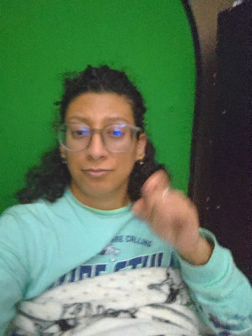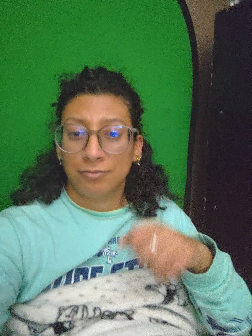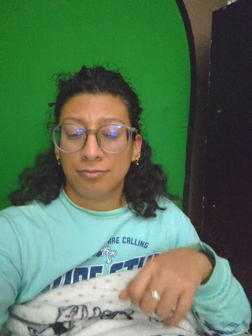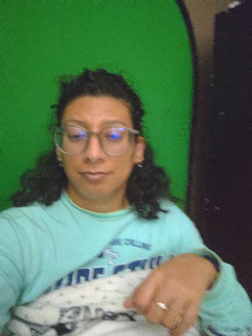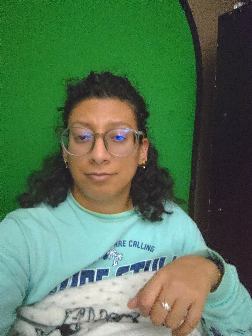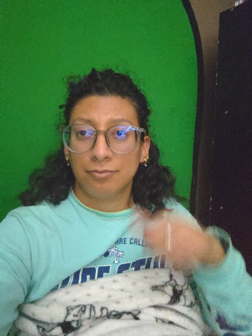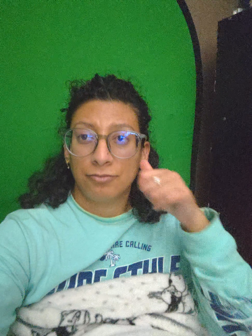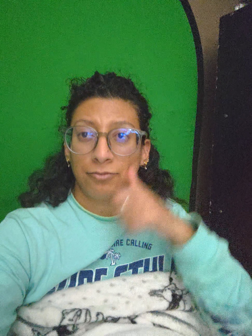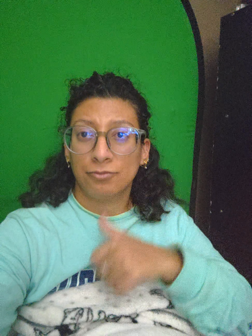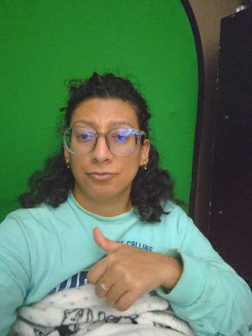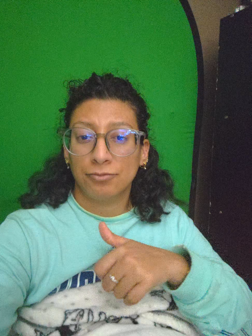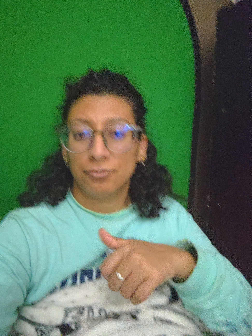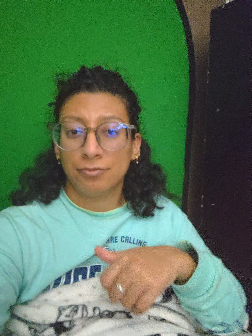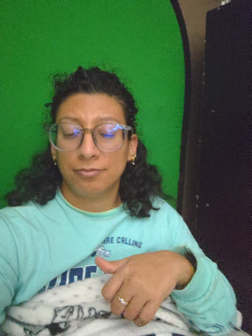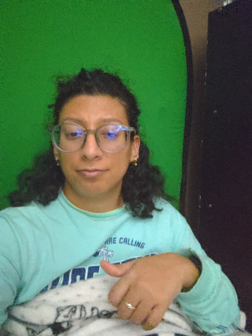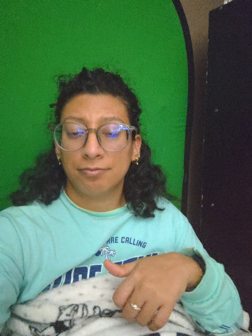girl